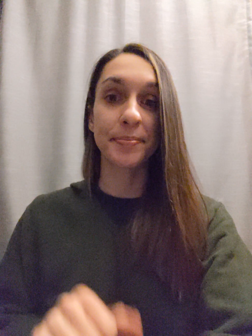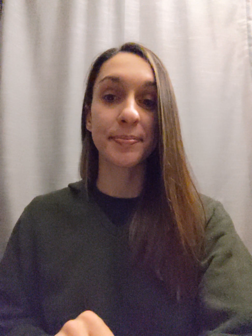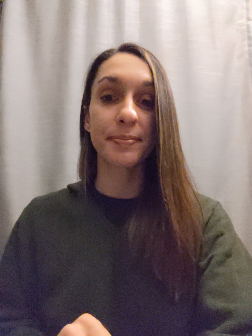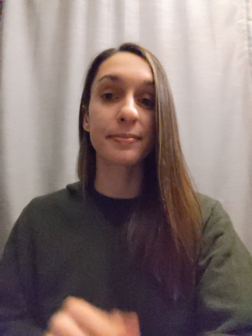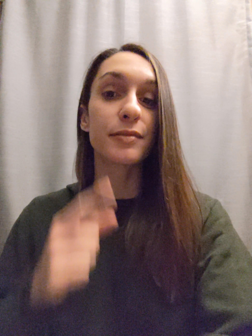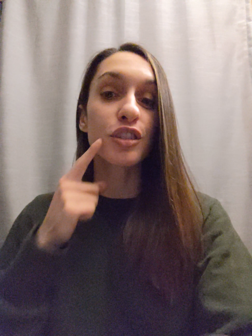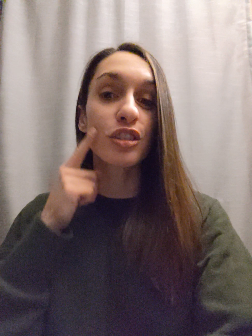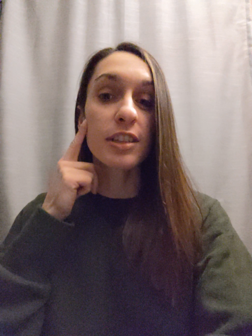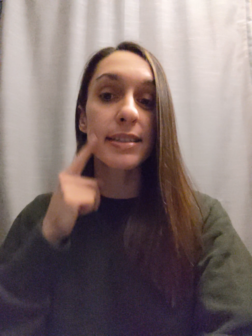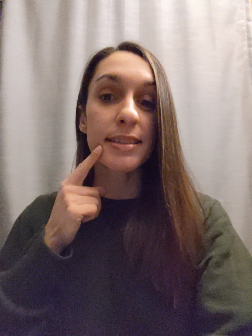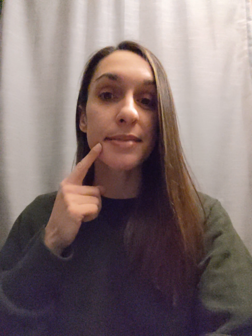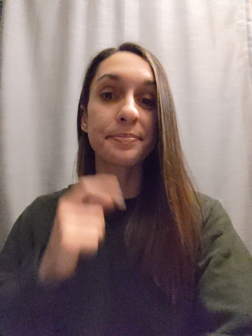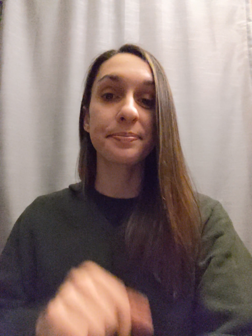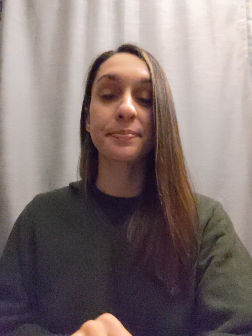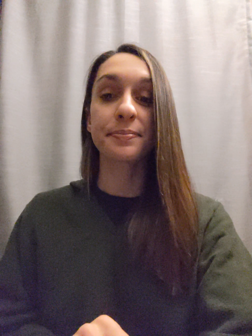cheek